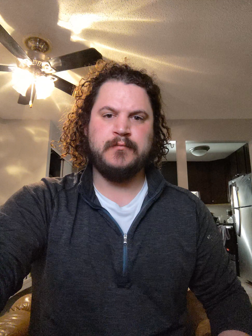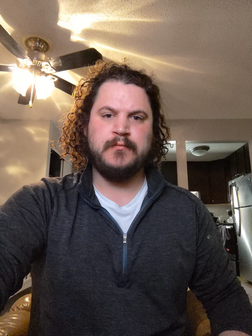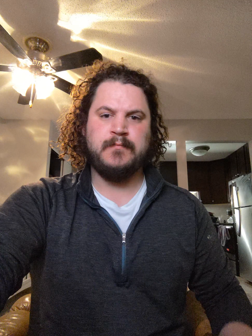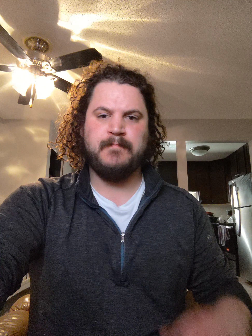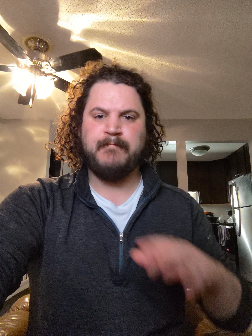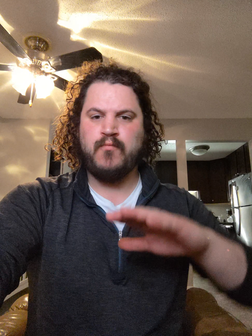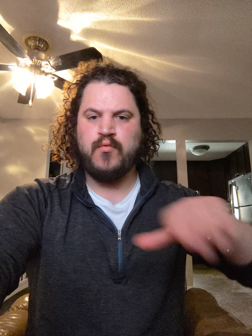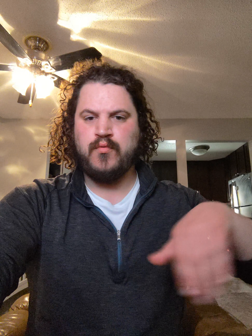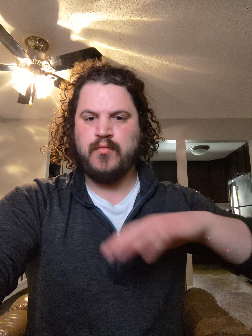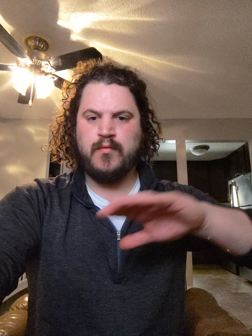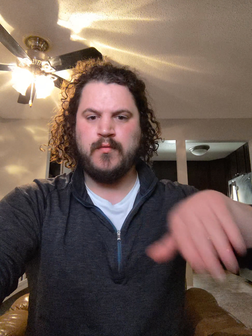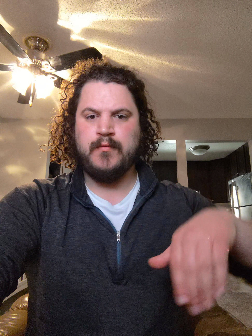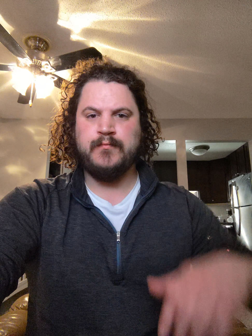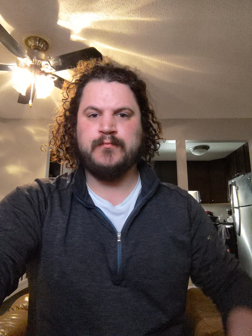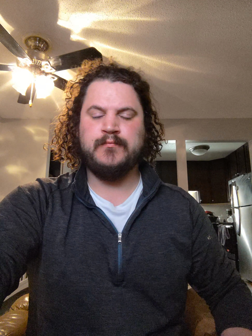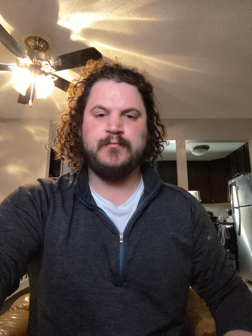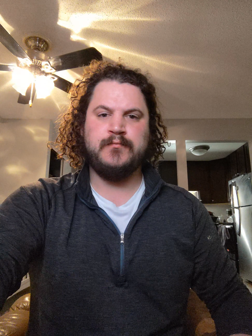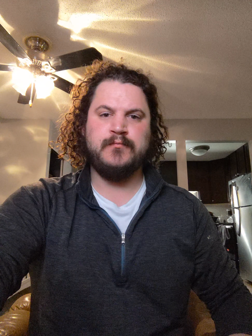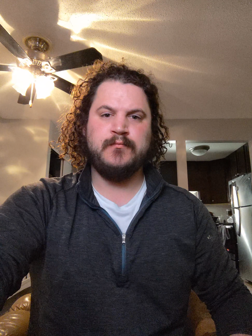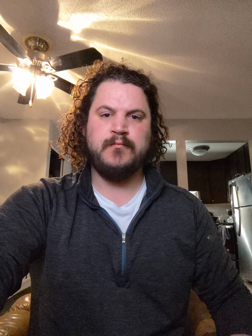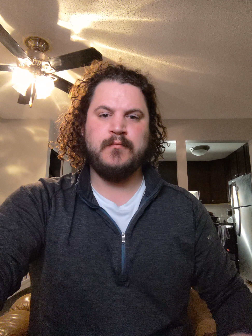pool